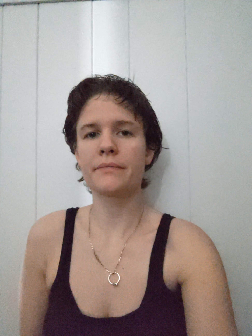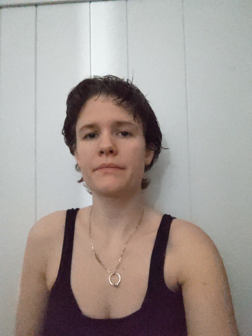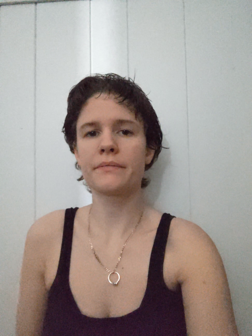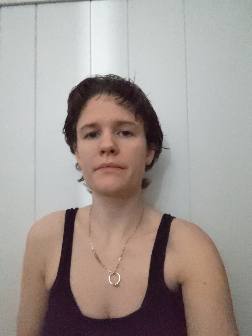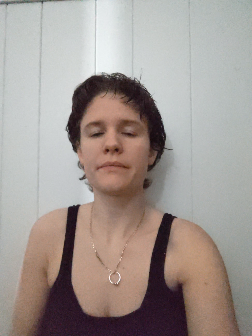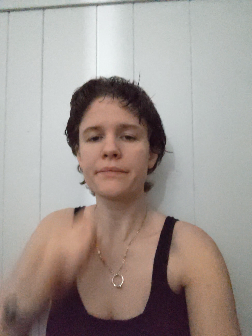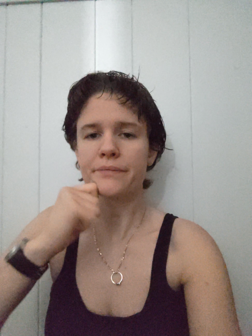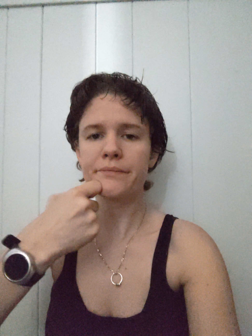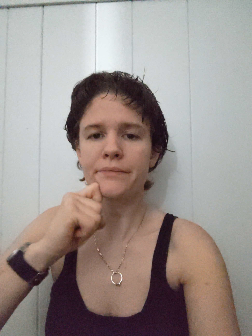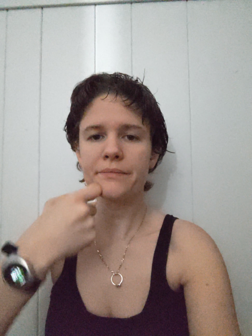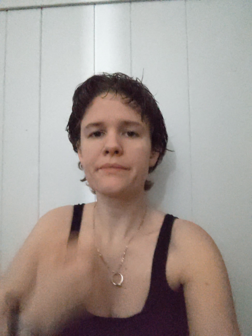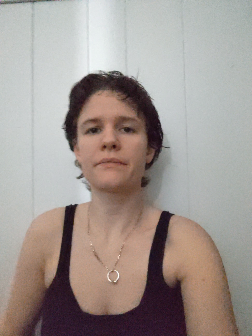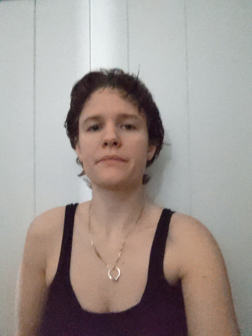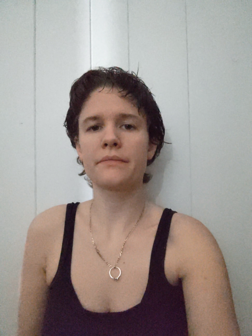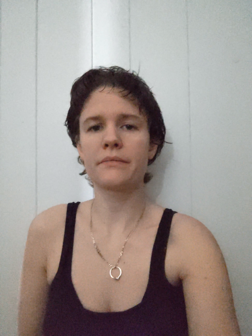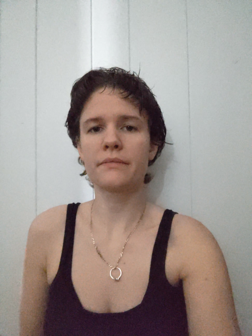apple